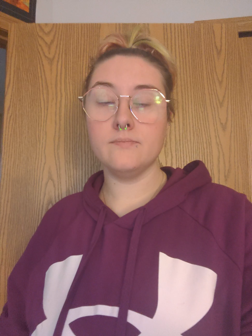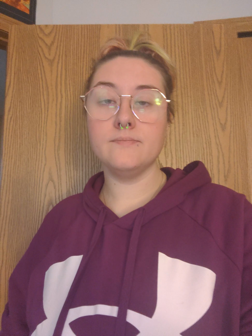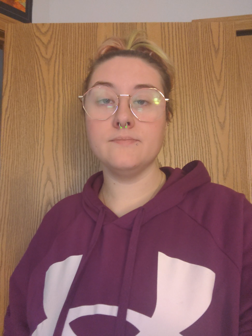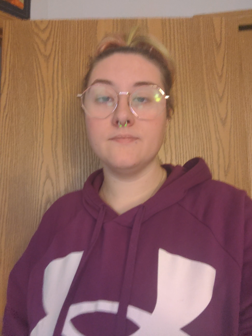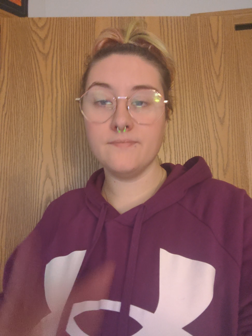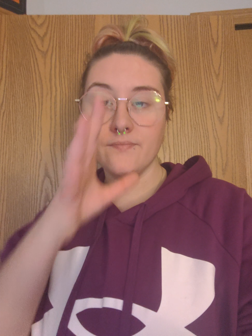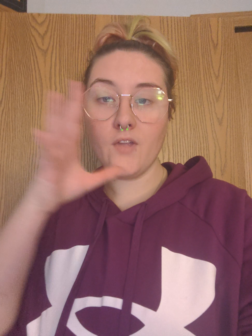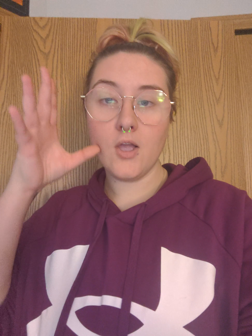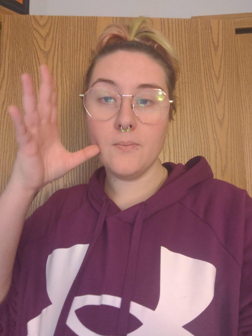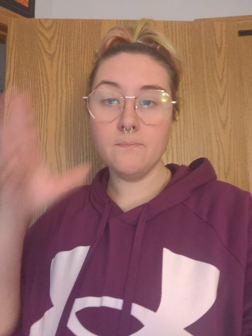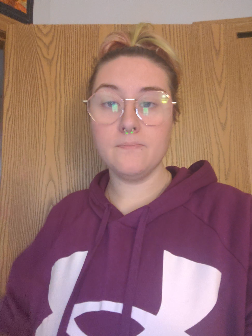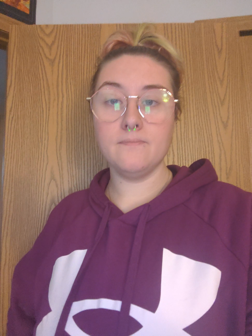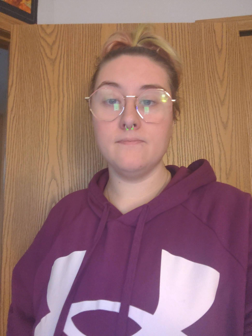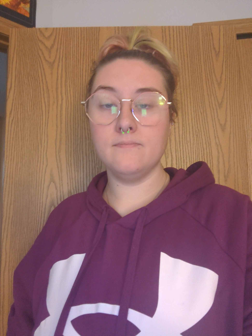farm